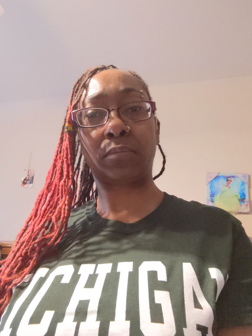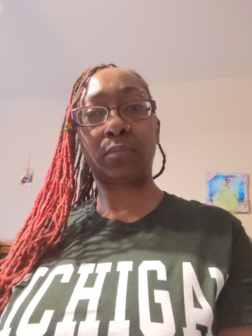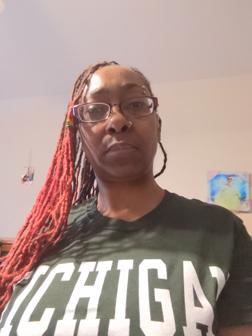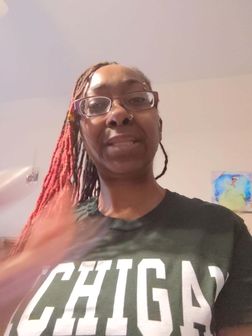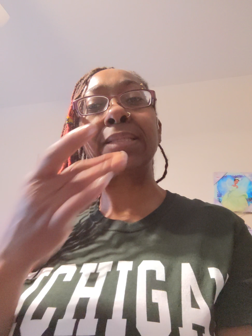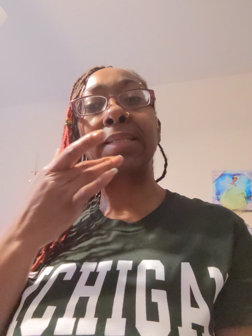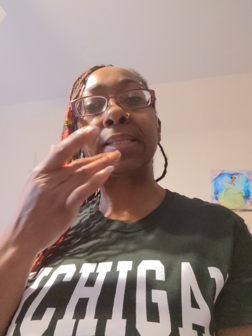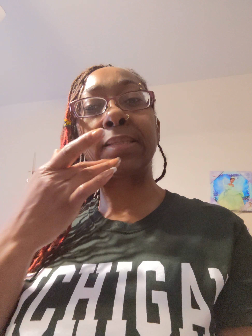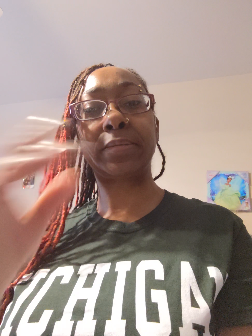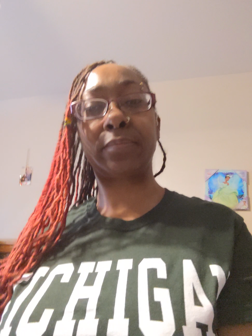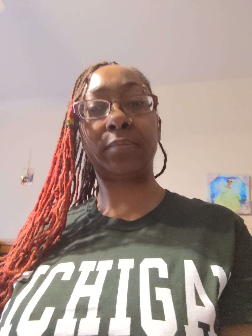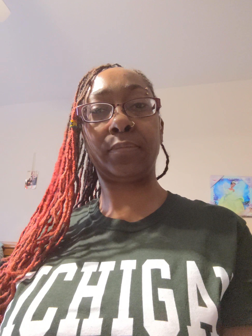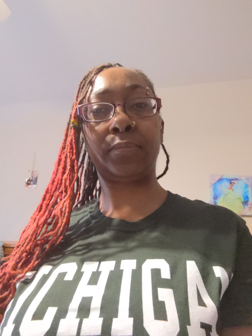taste